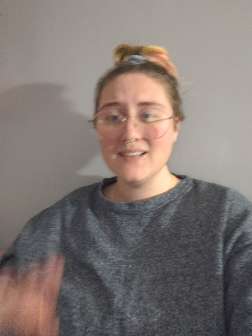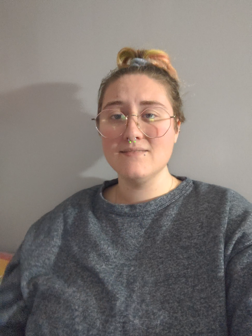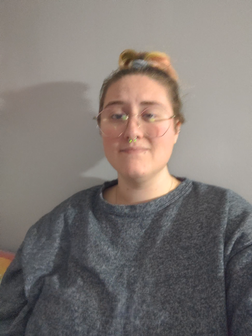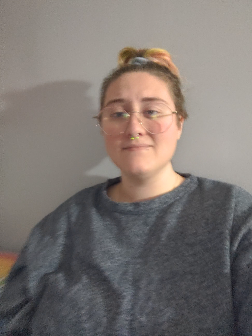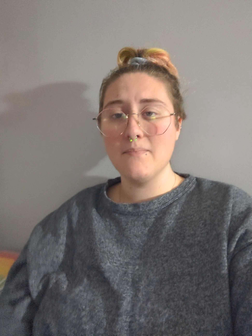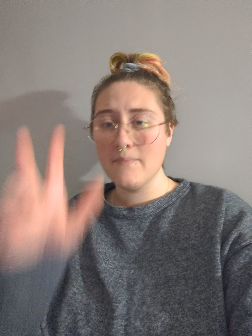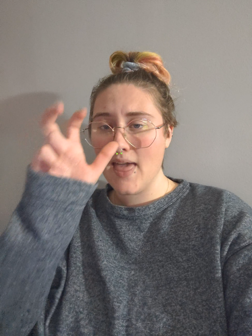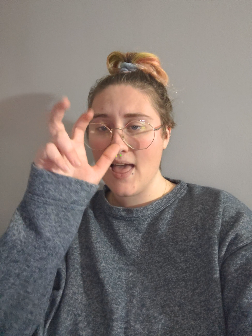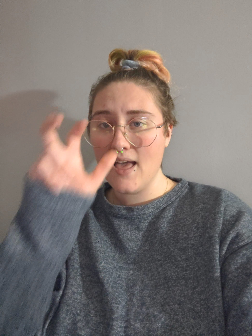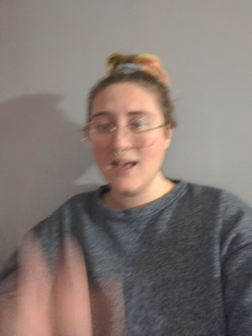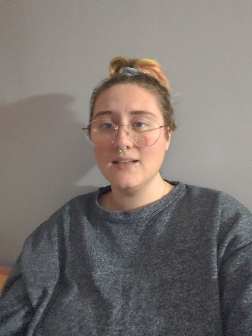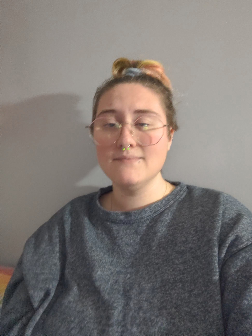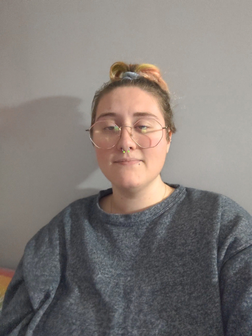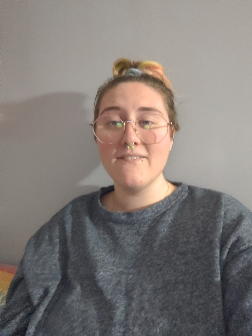bug